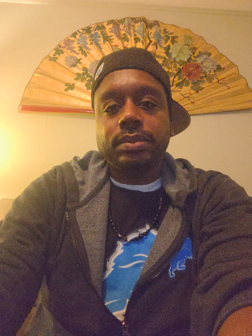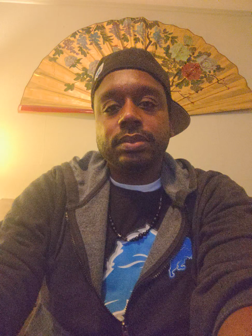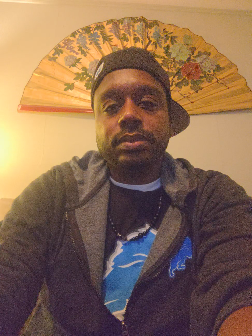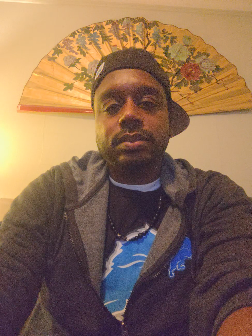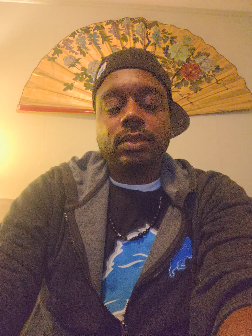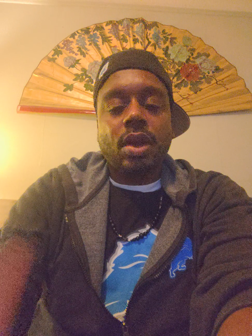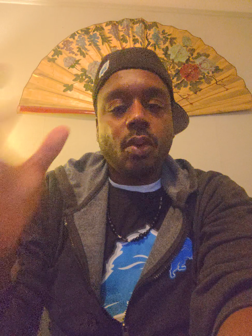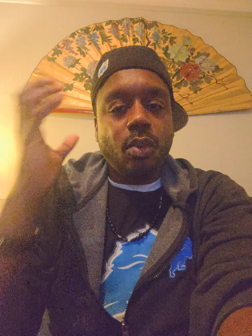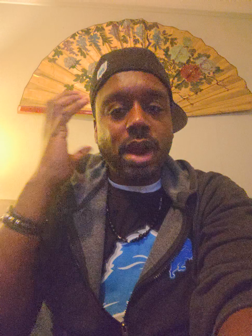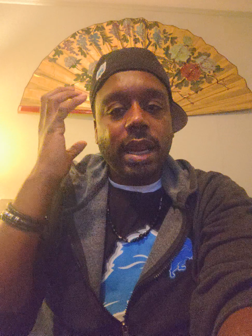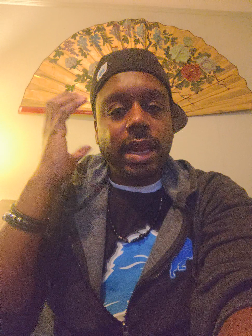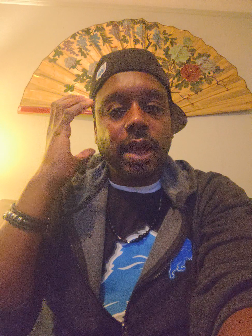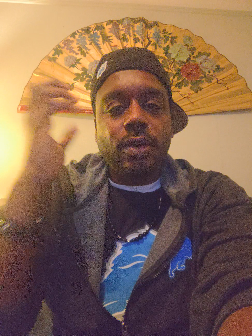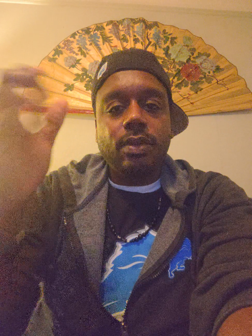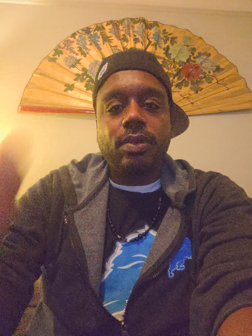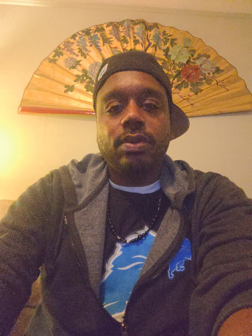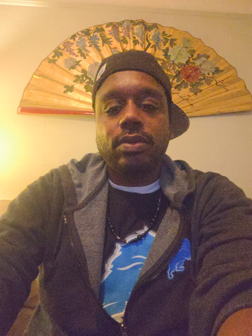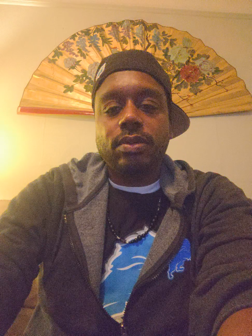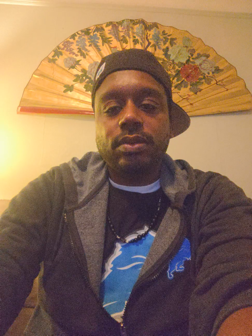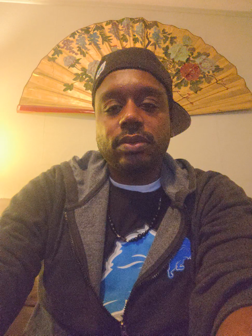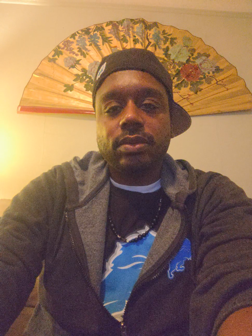radio